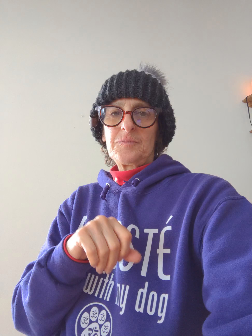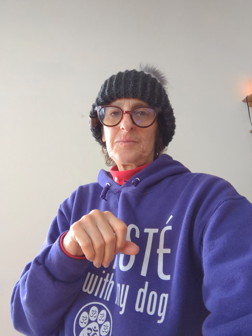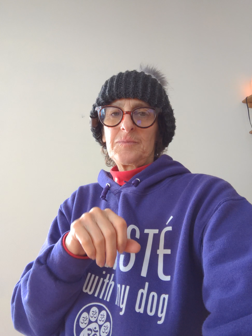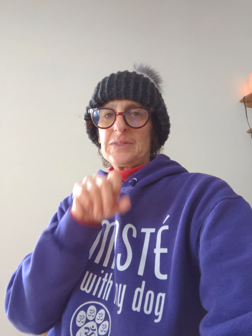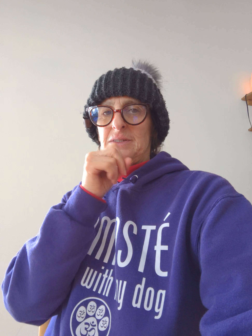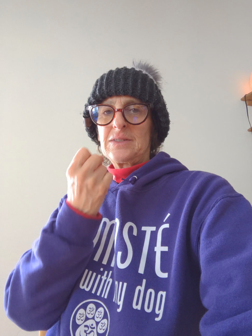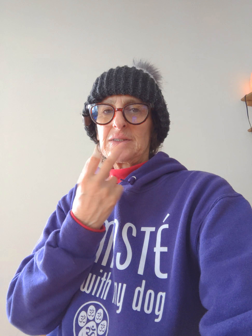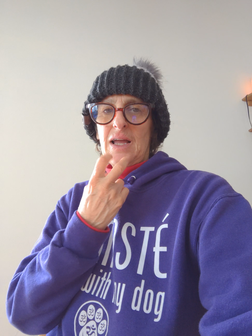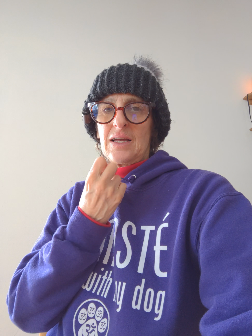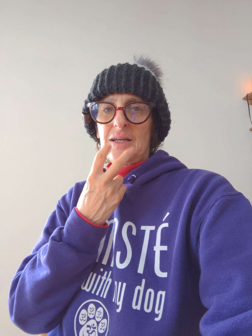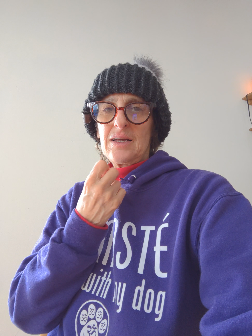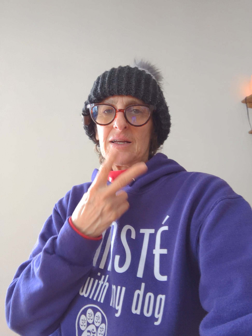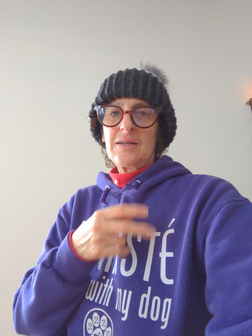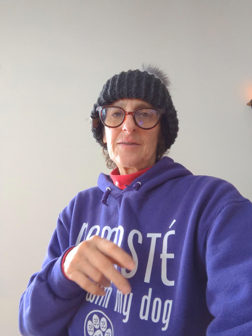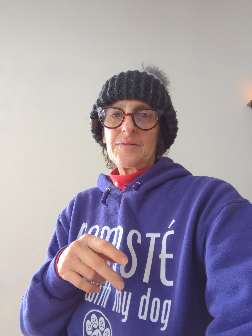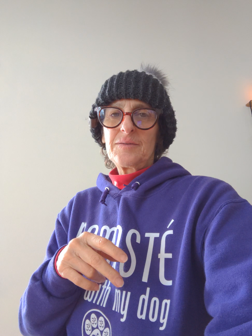snack